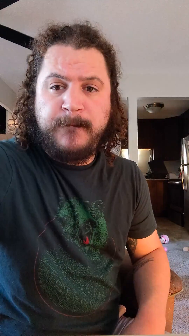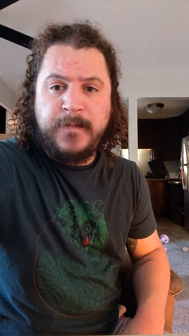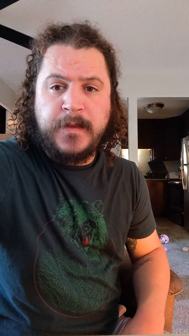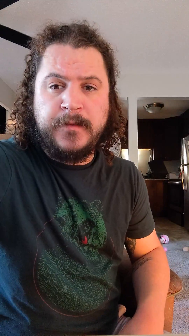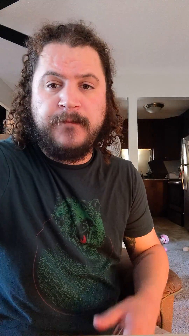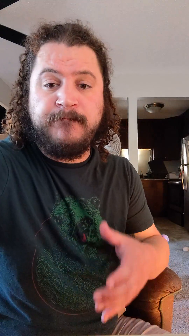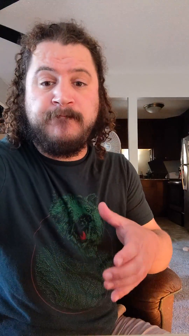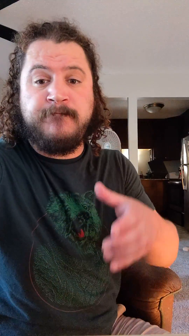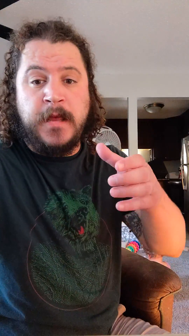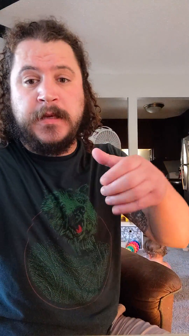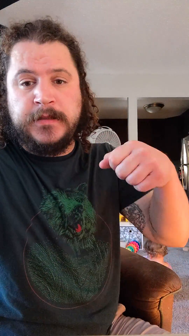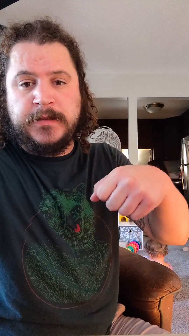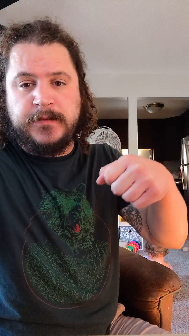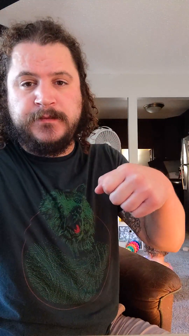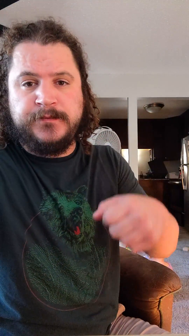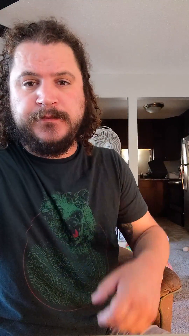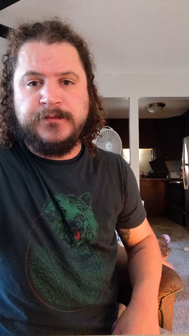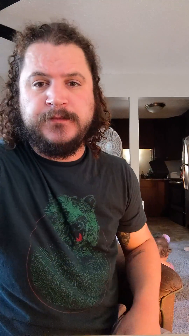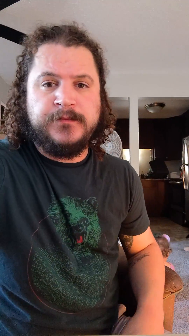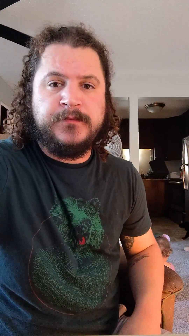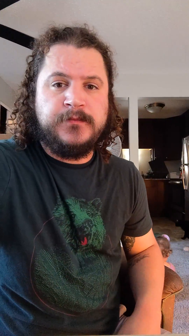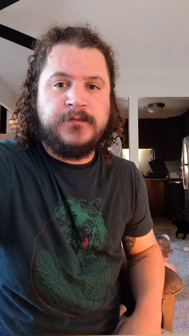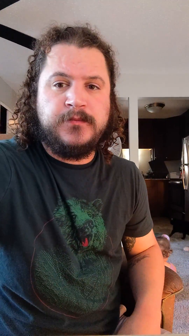bucket